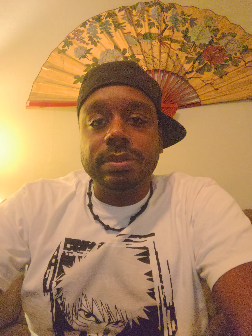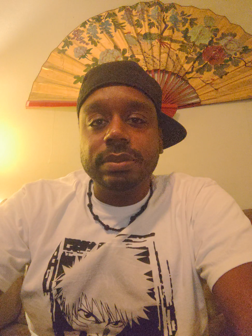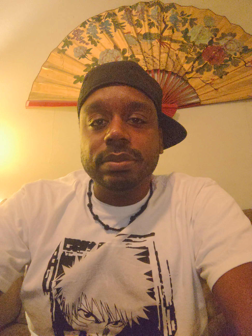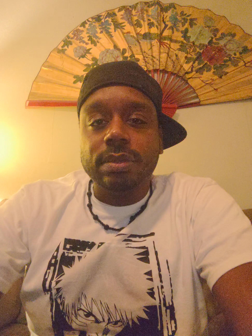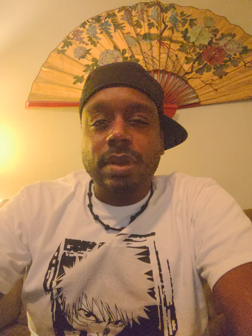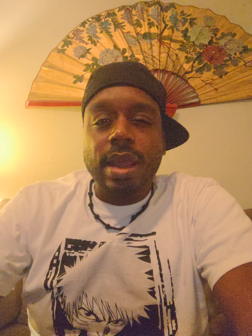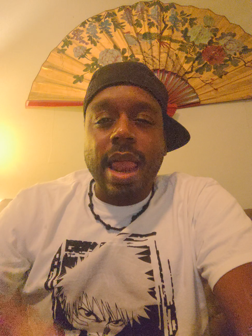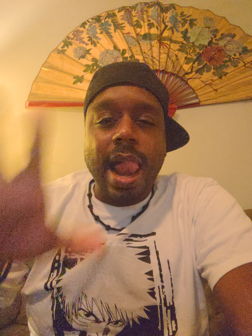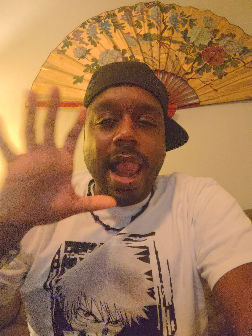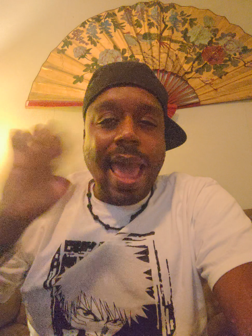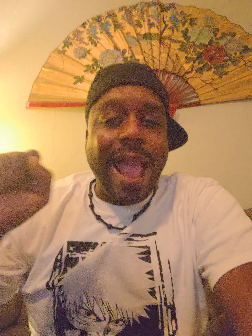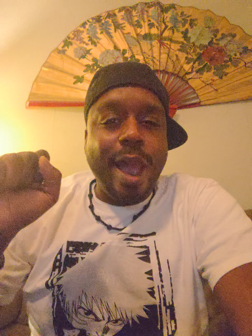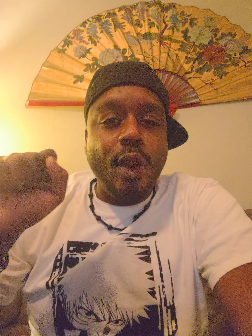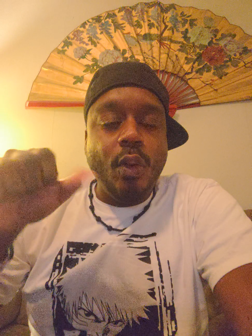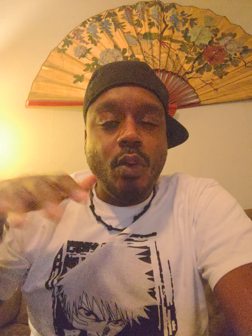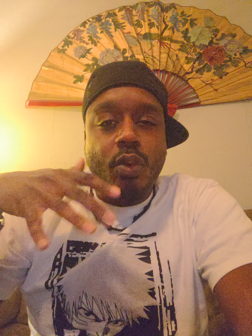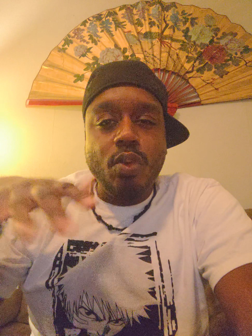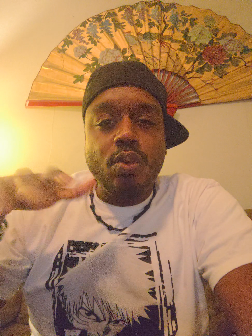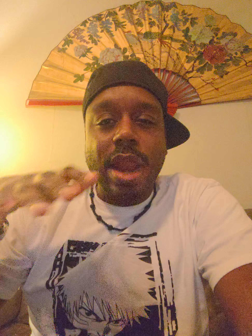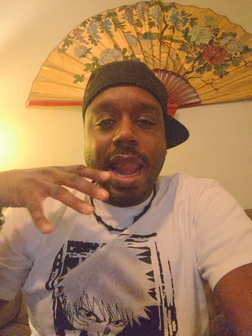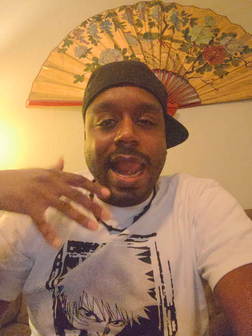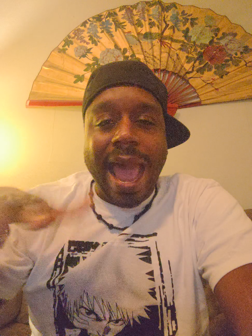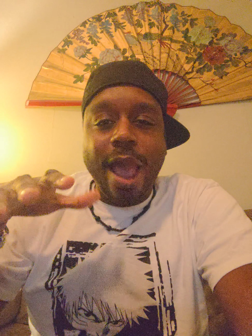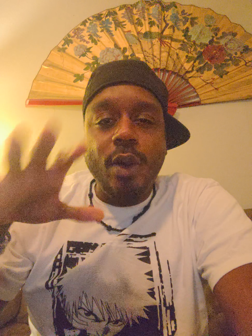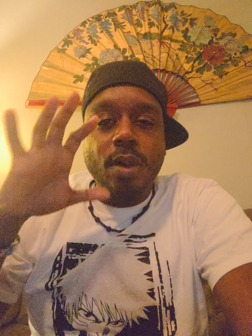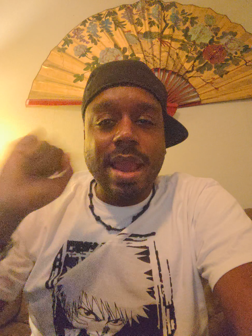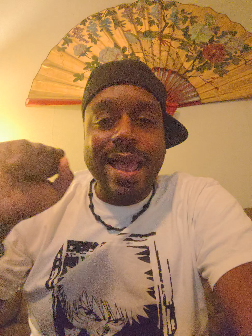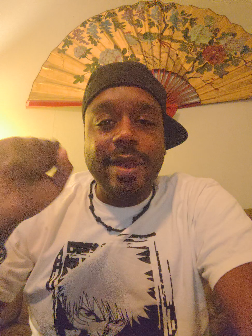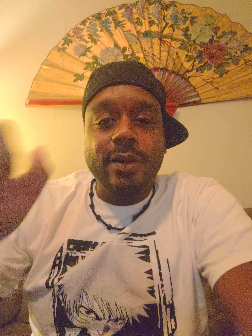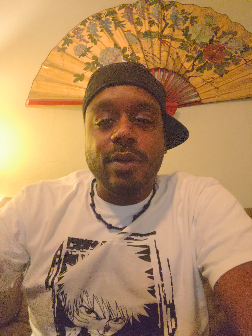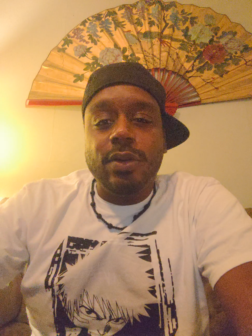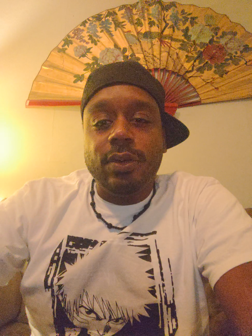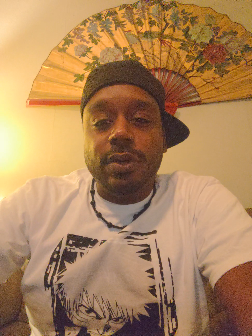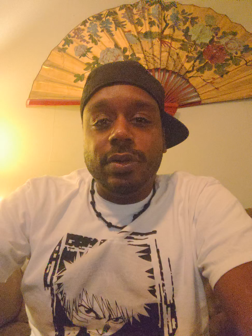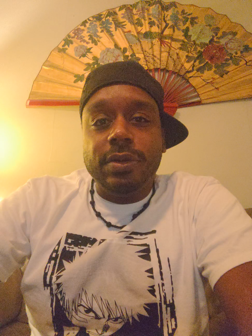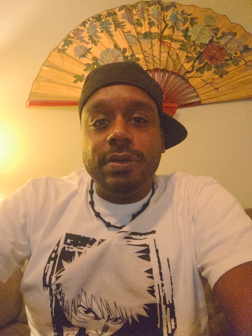loud